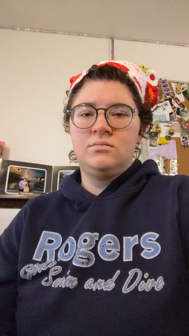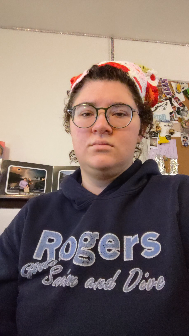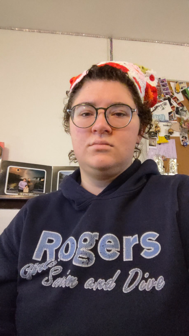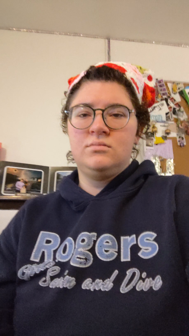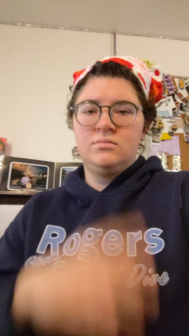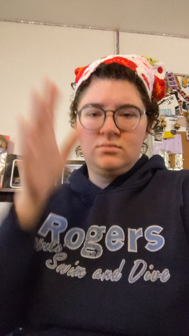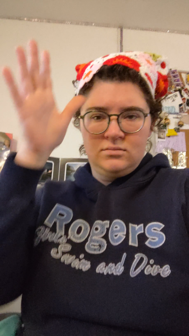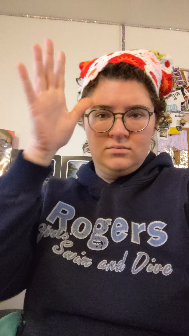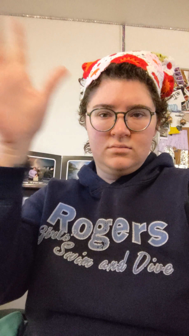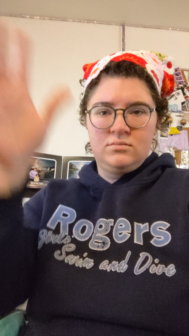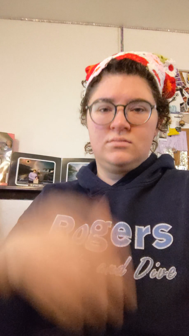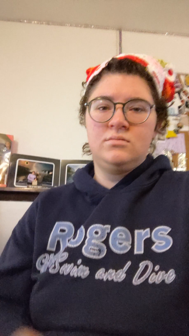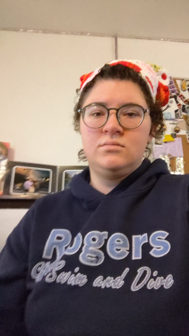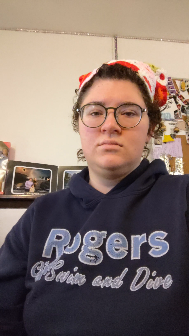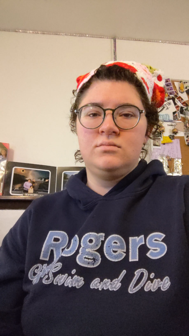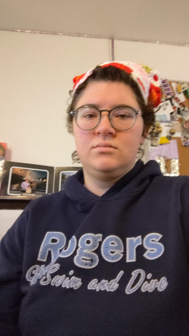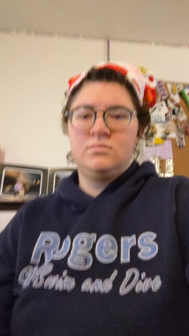deer